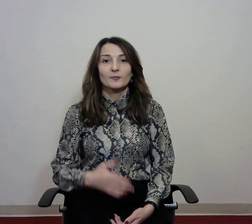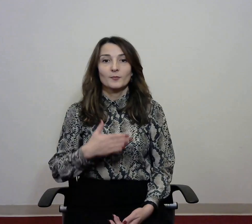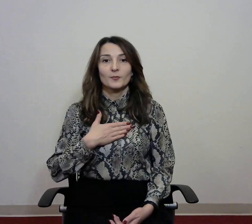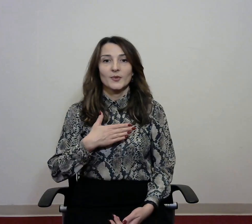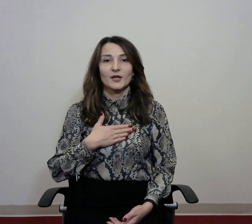mən